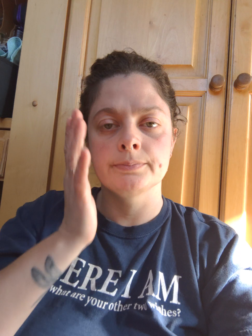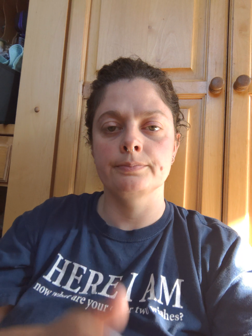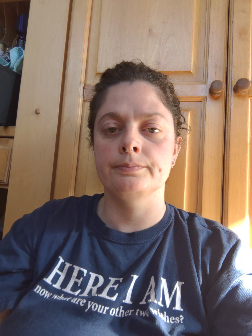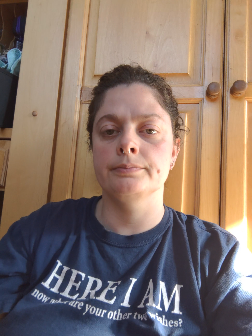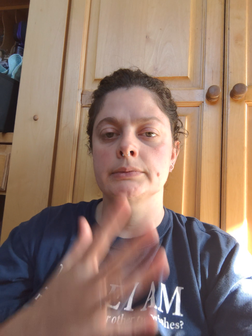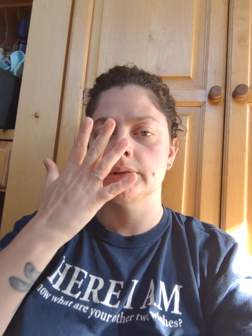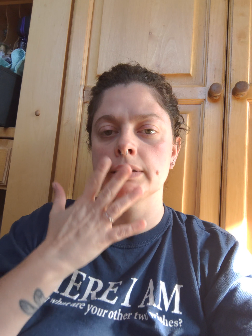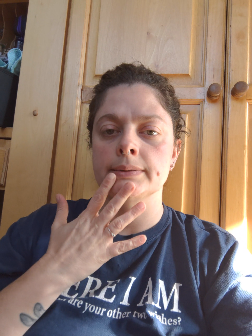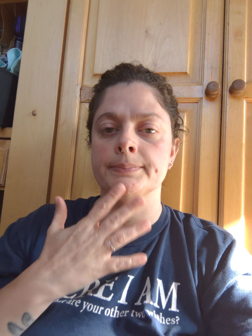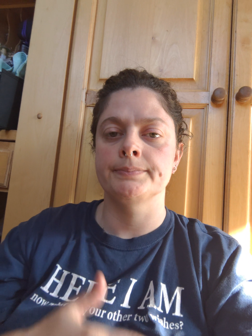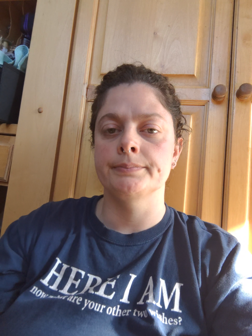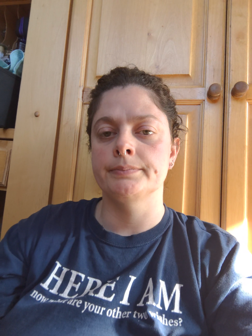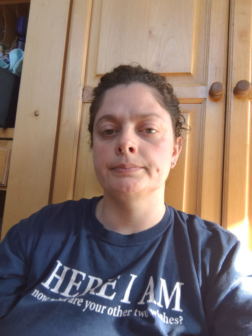sad